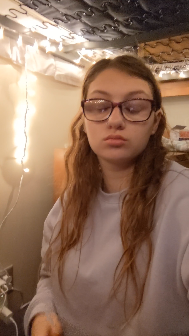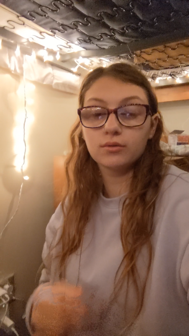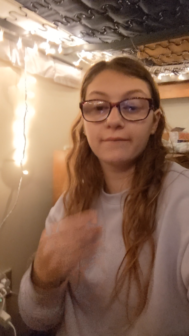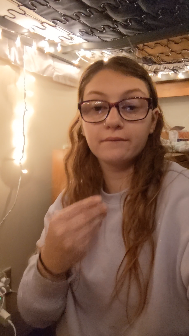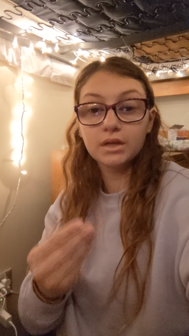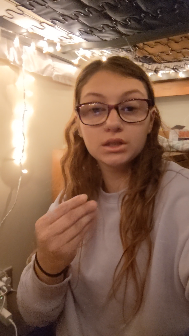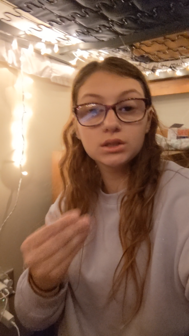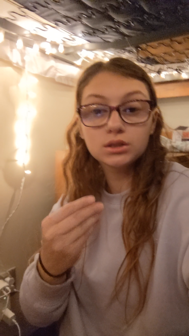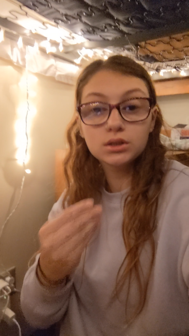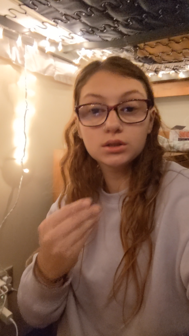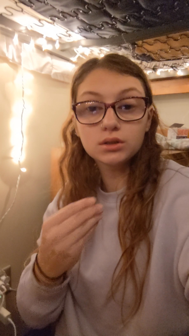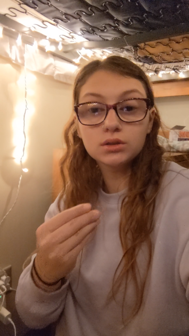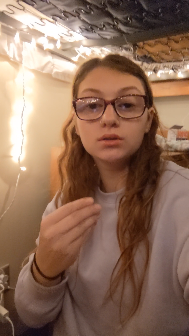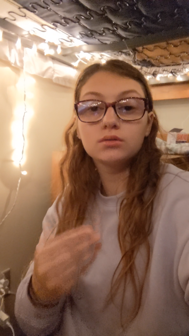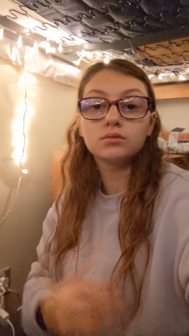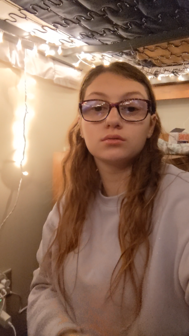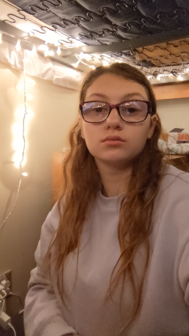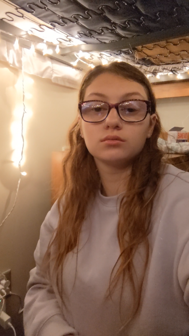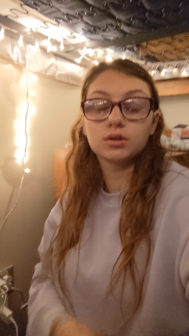feed